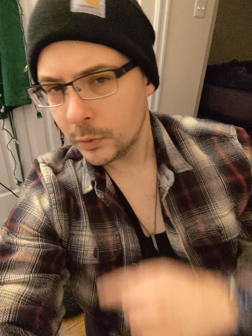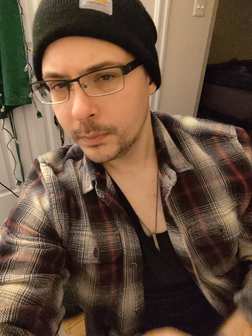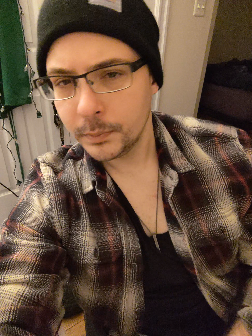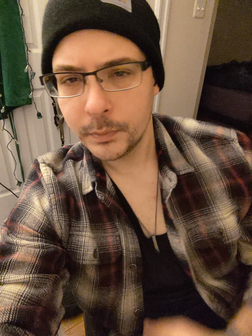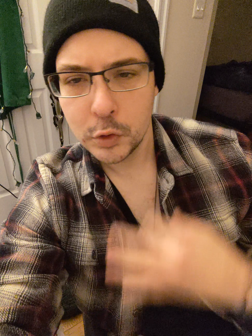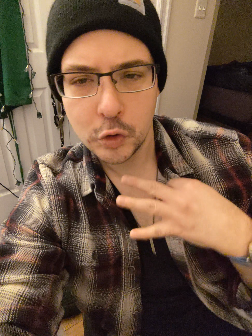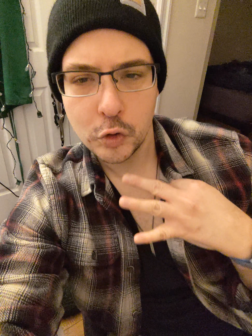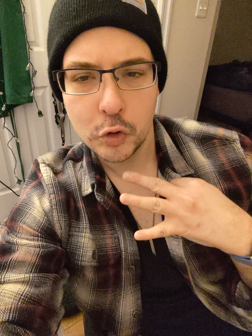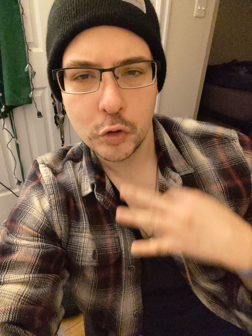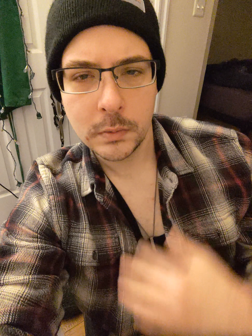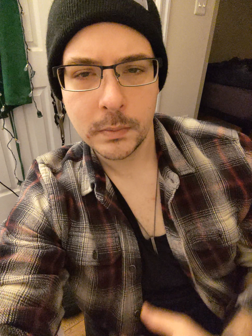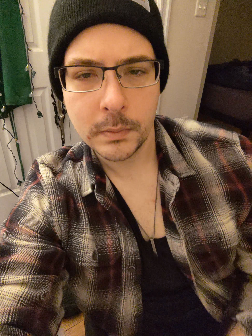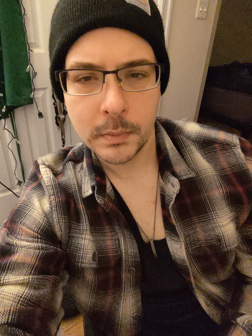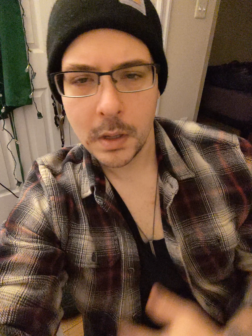shirt